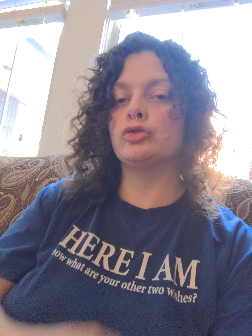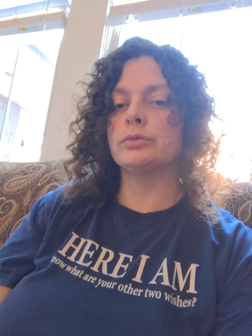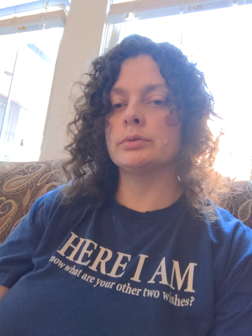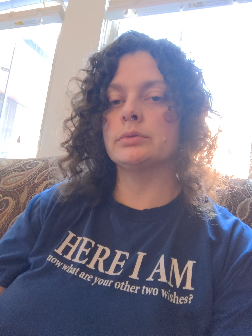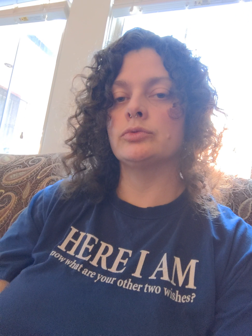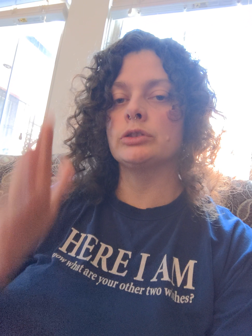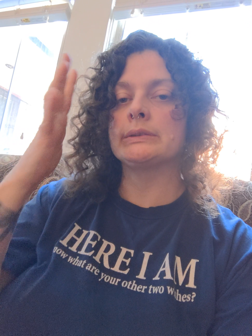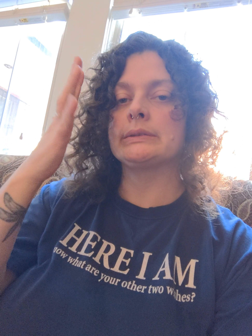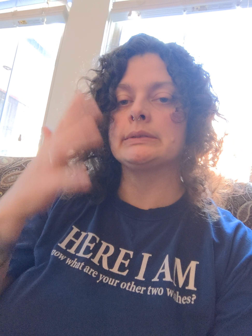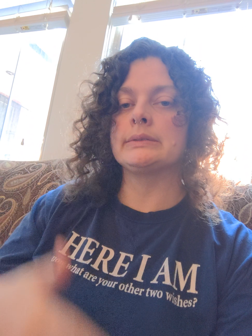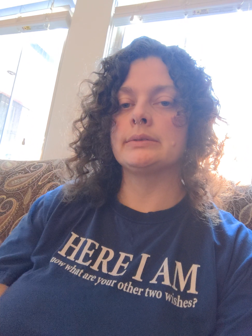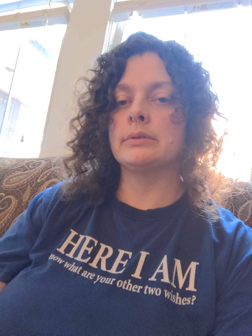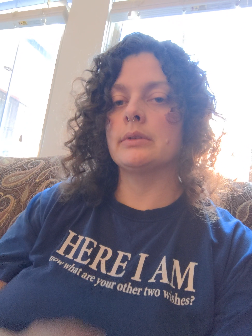tree